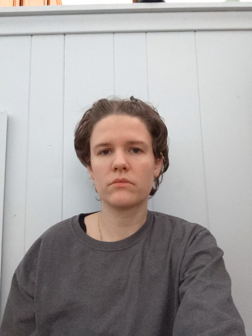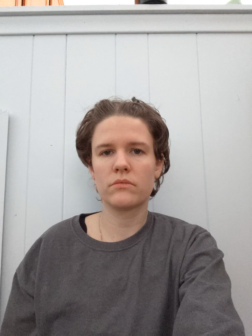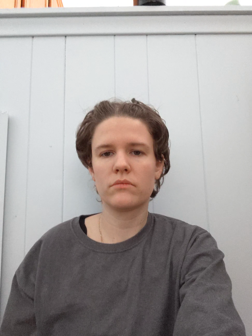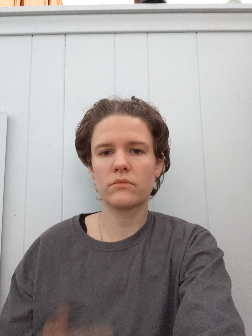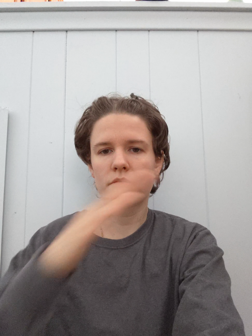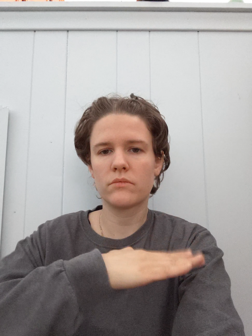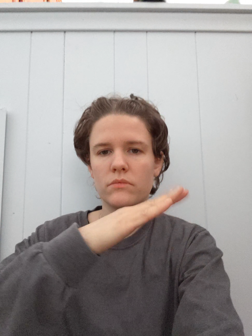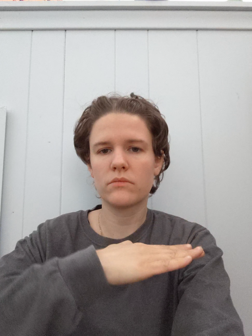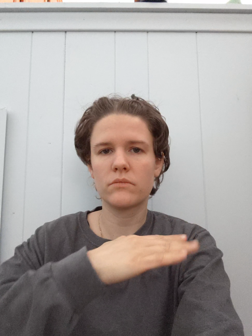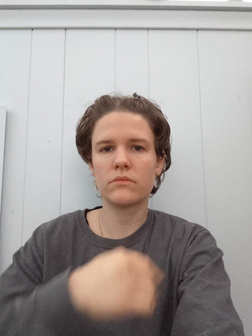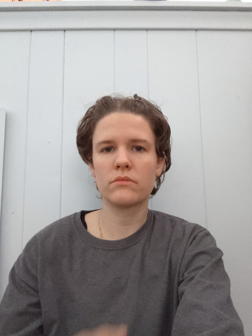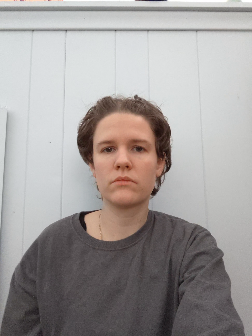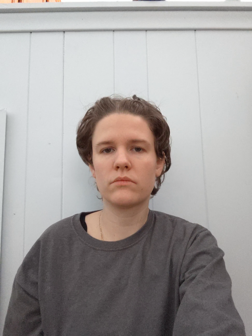table